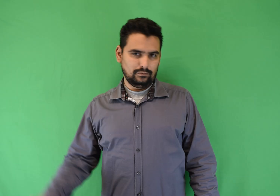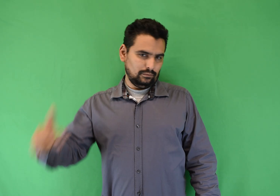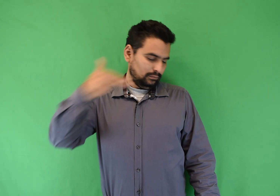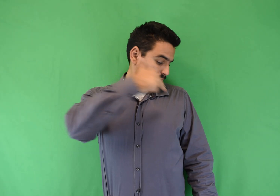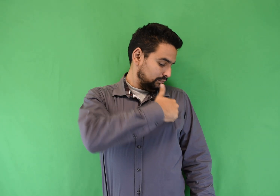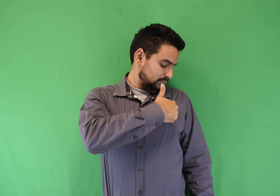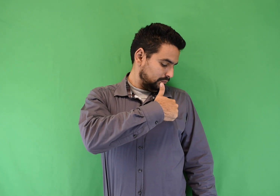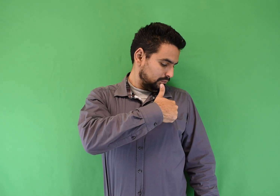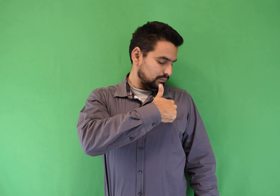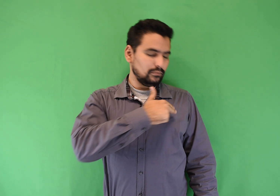herida